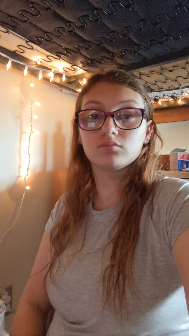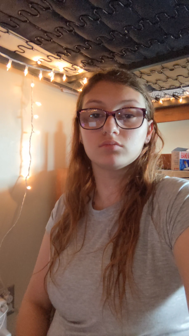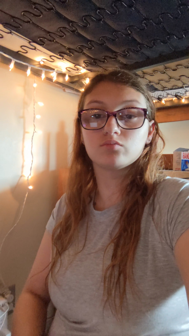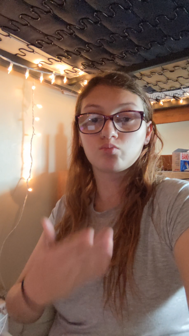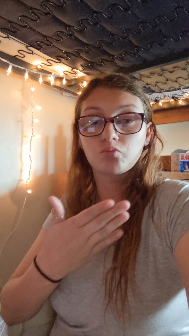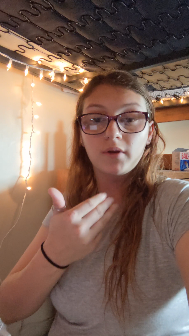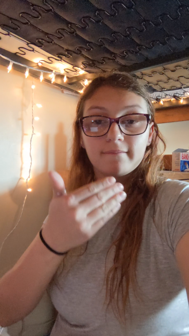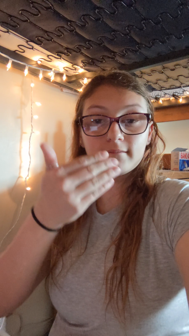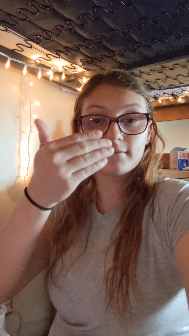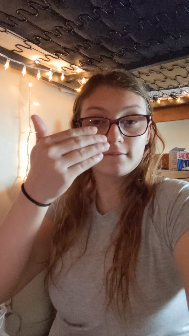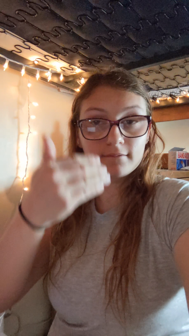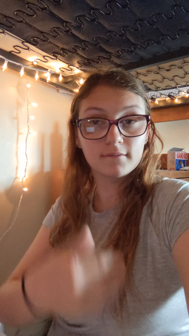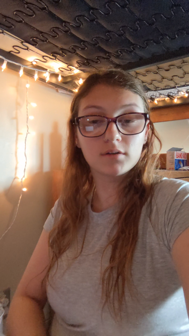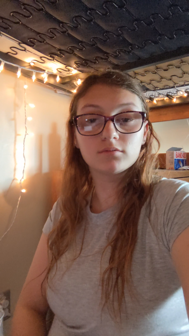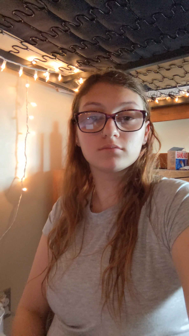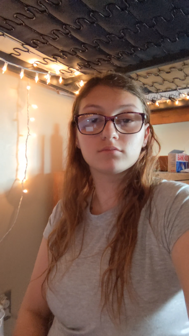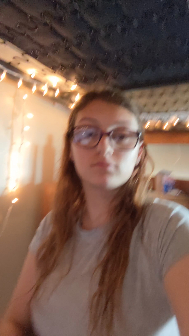butterfly